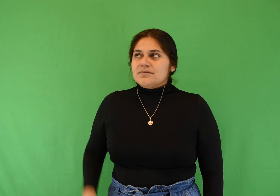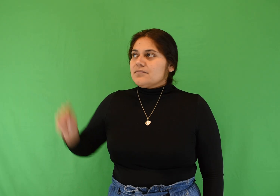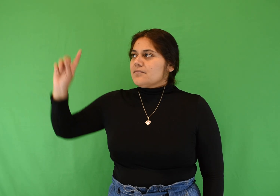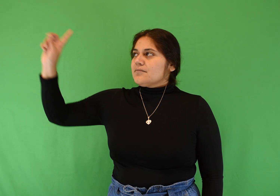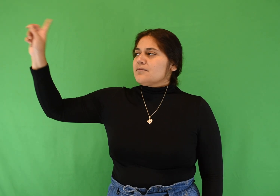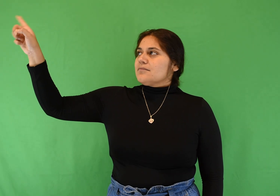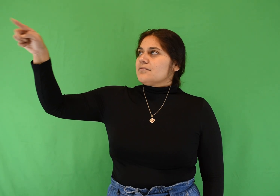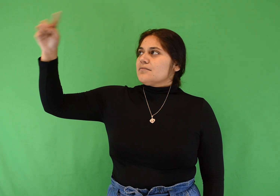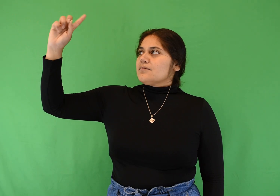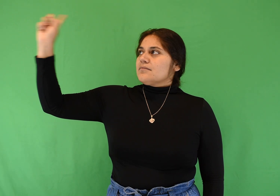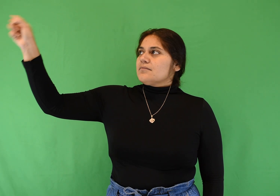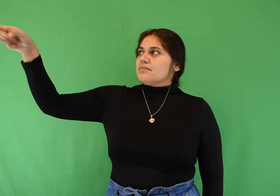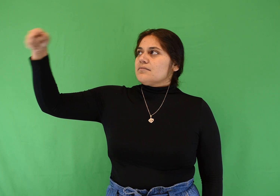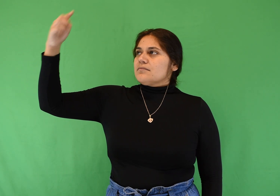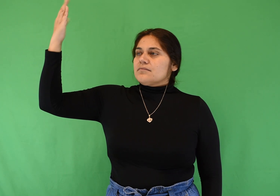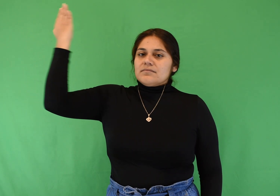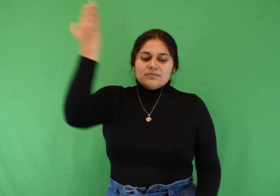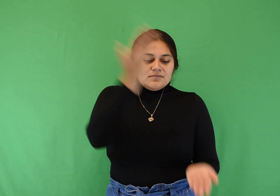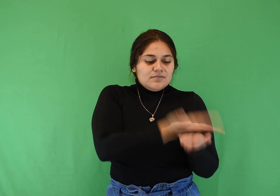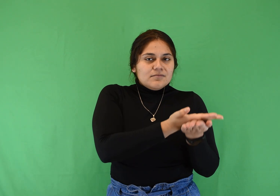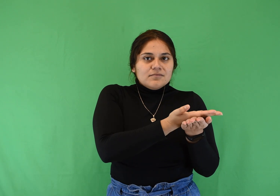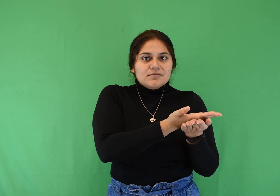desmayar